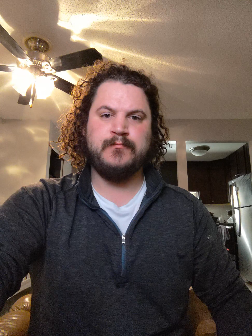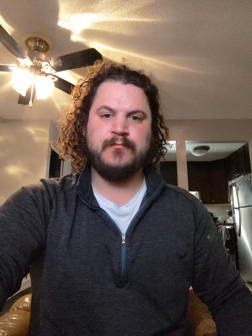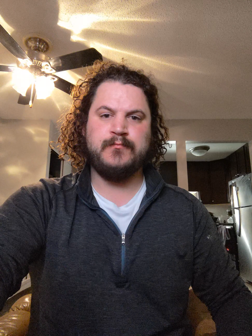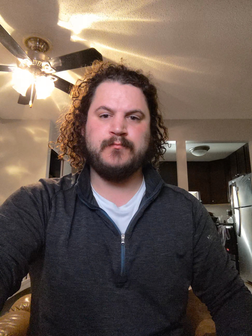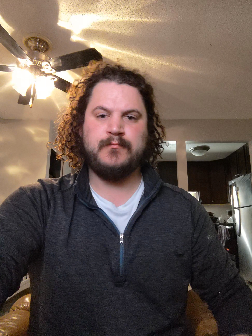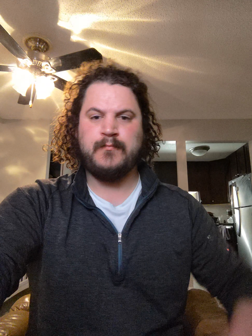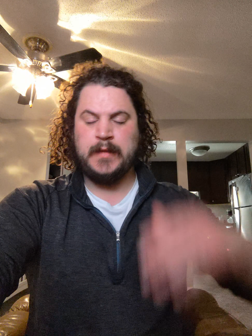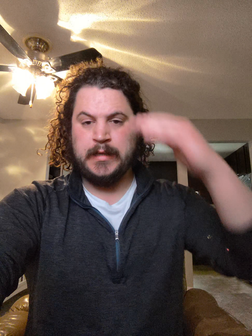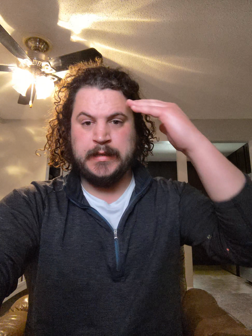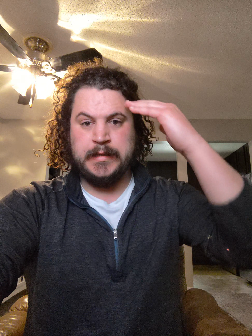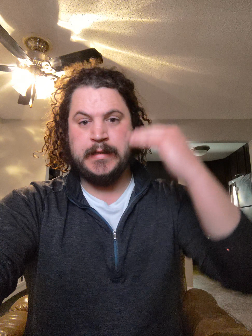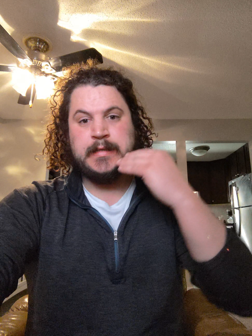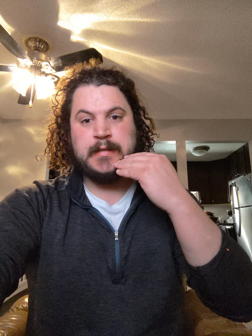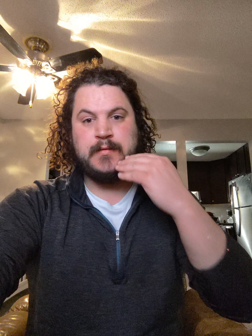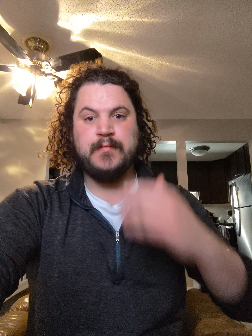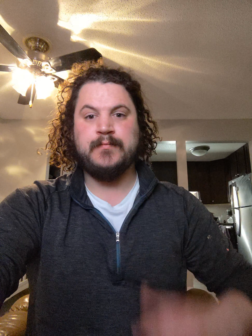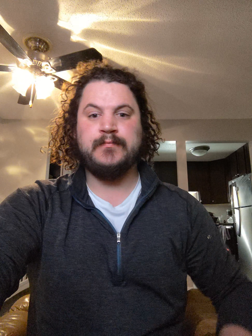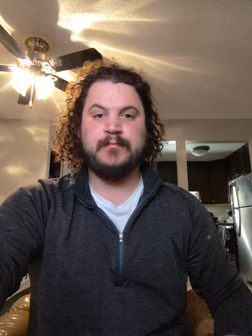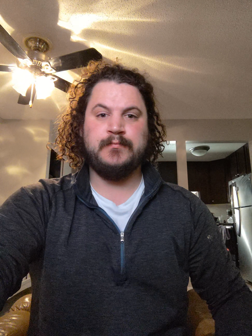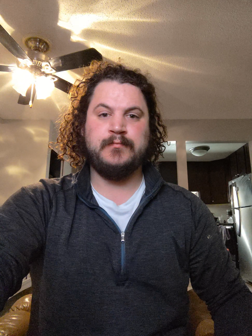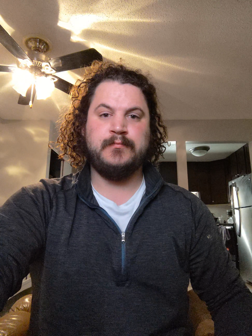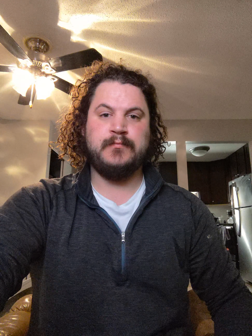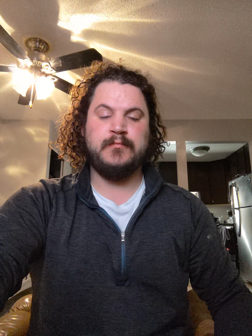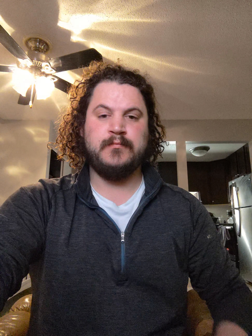head